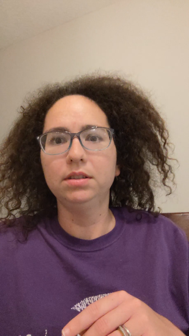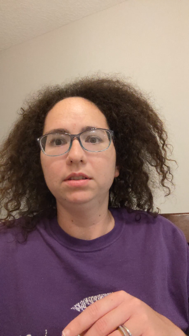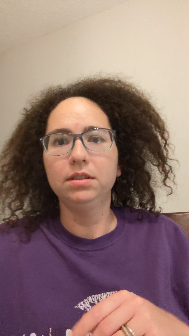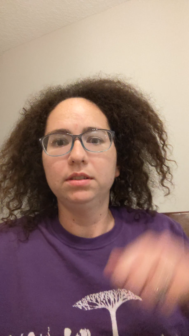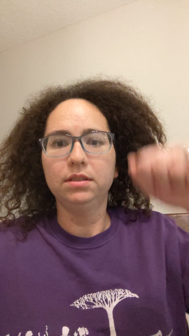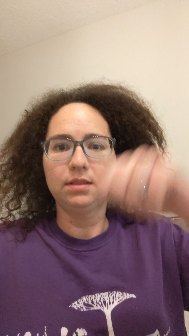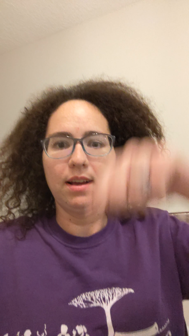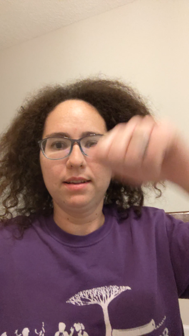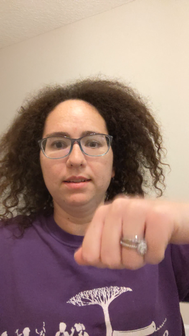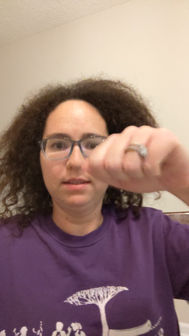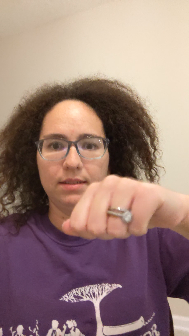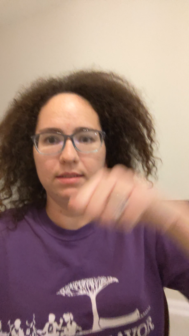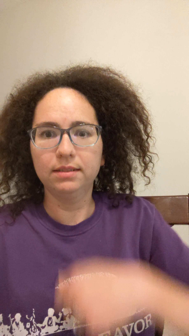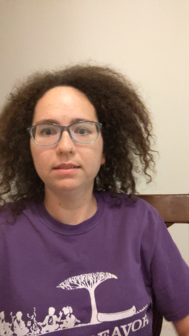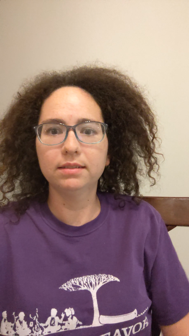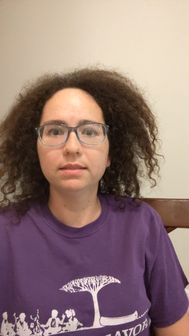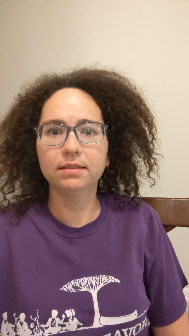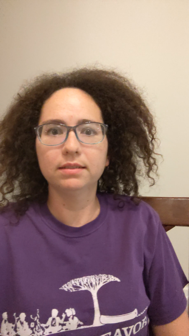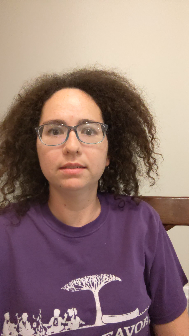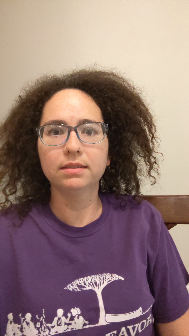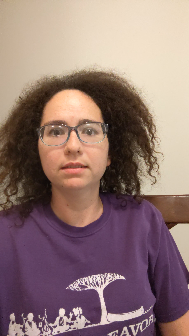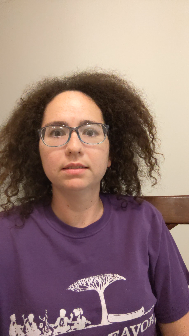rock